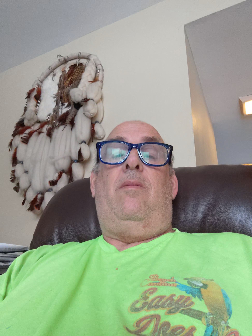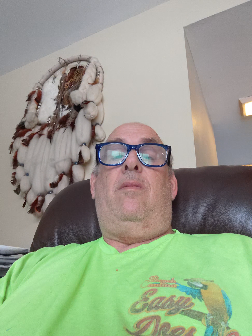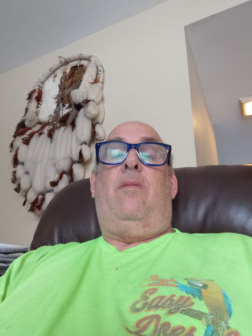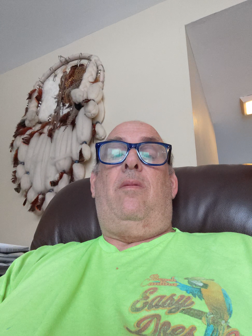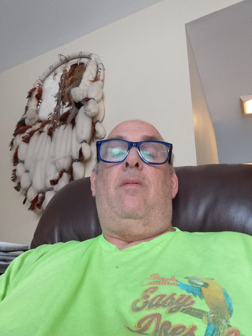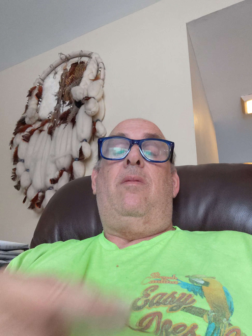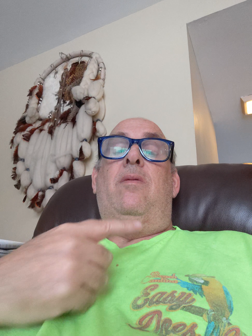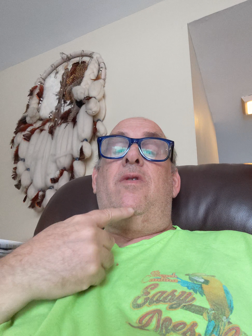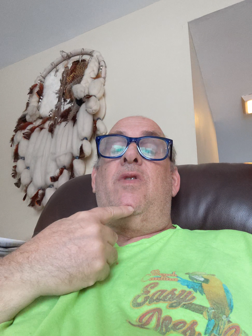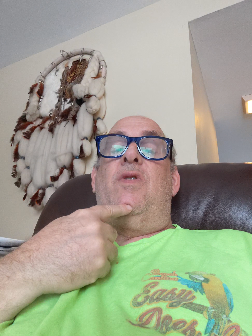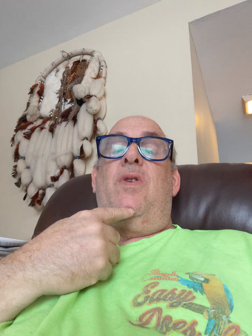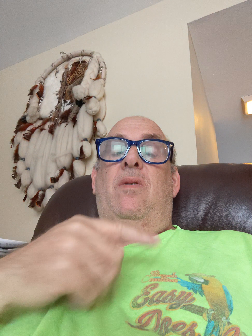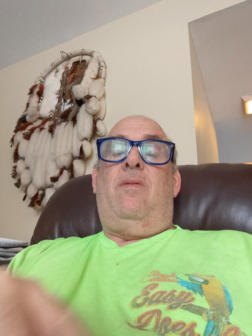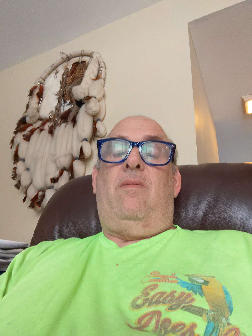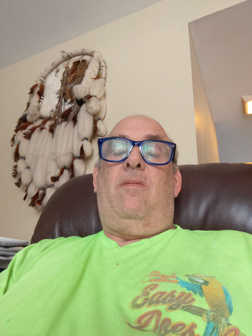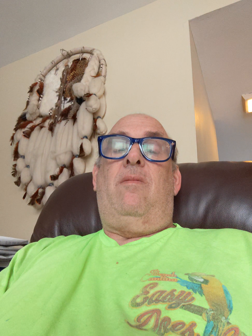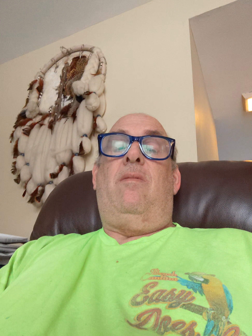chin